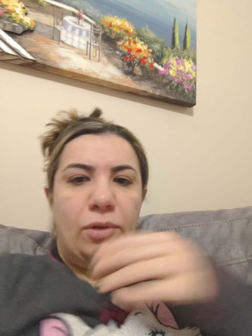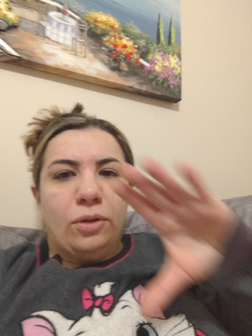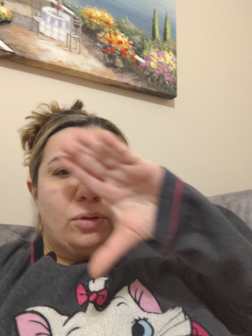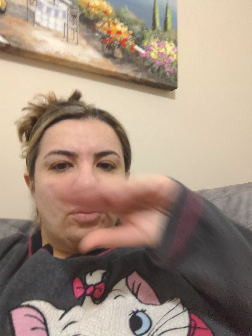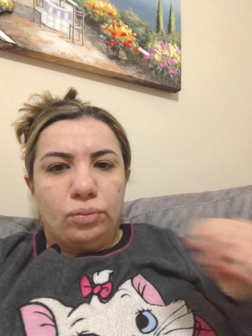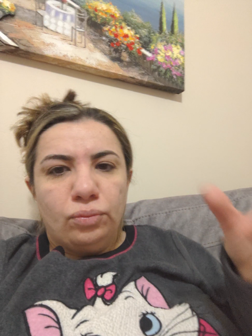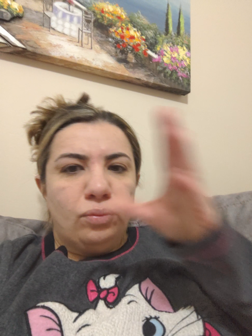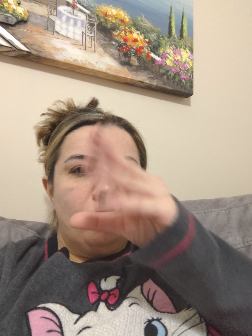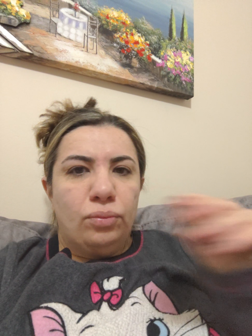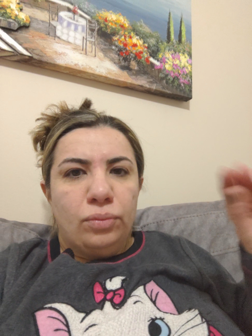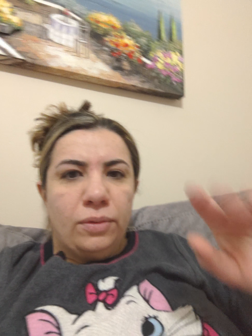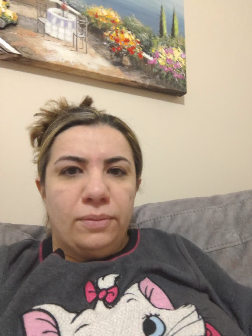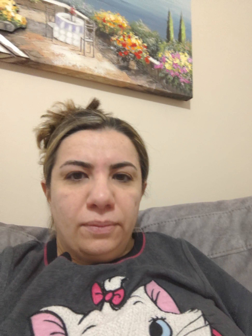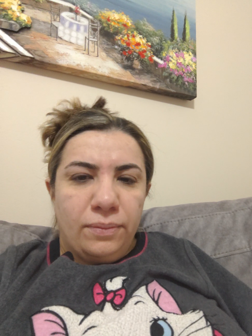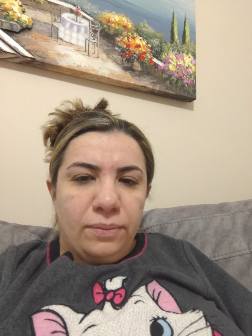story